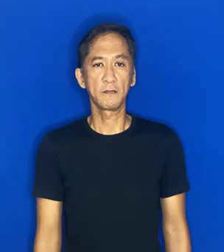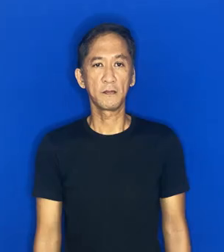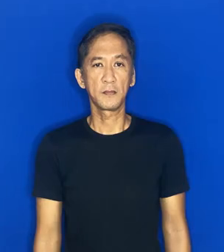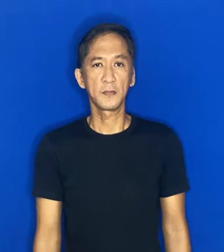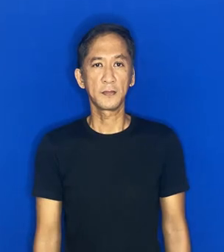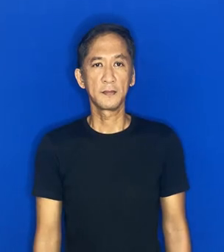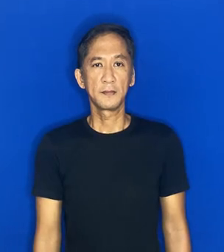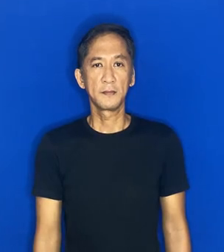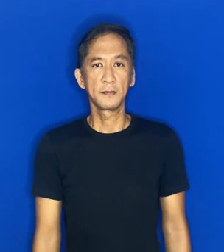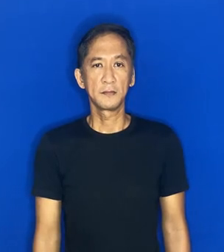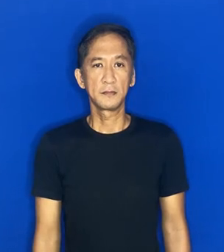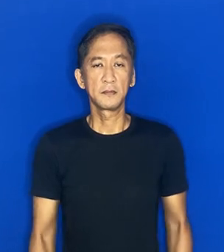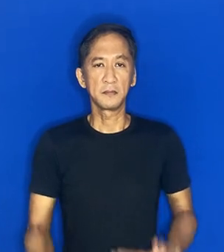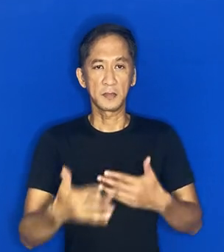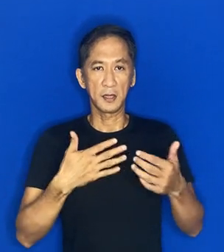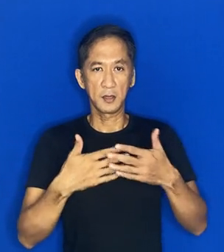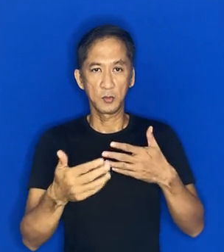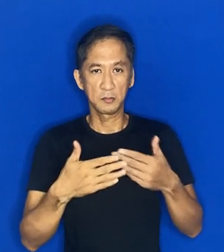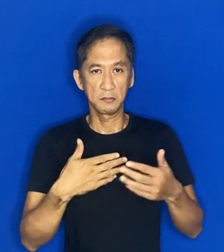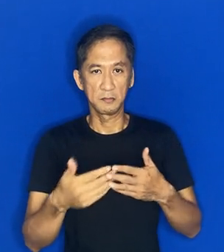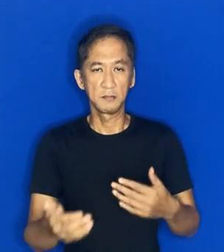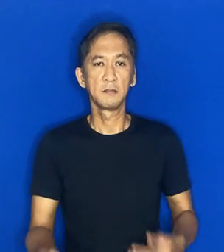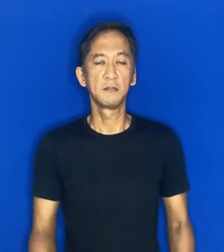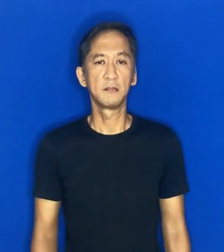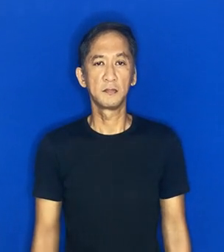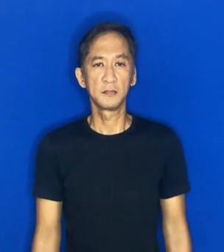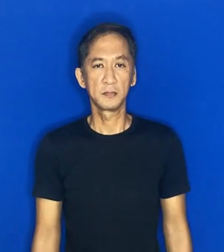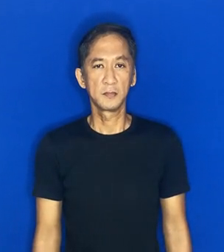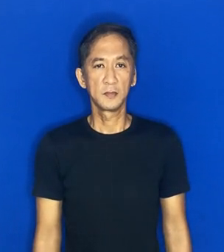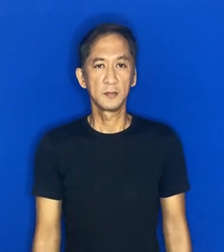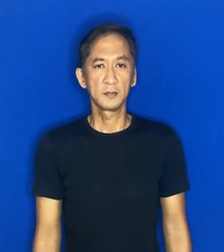brown